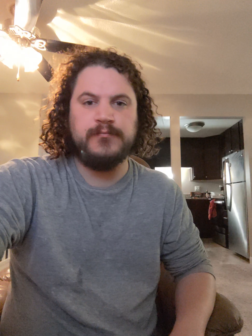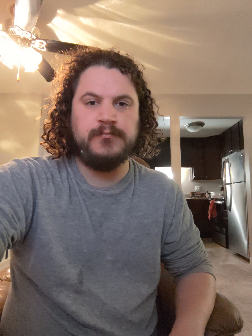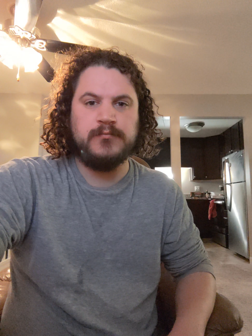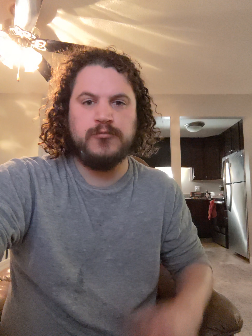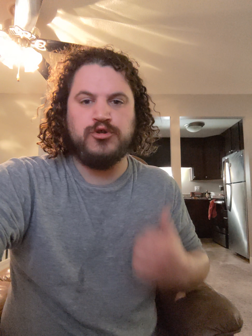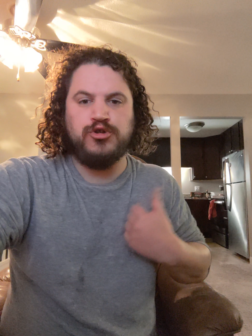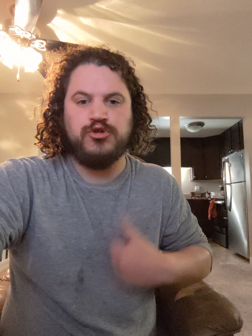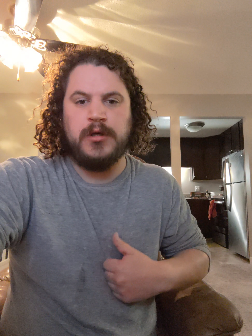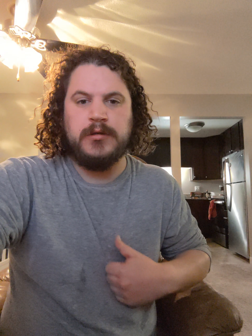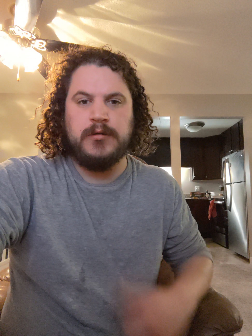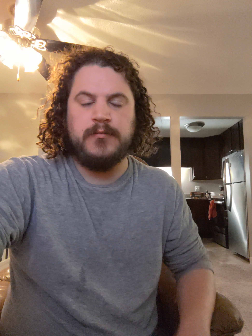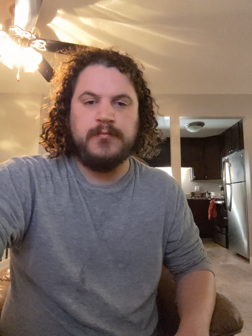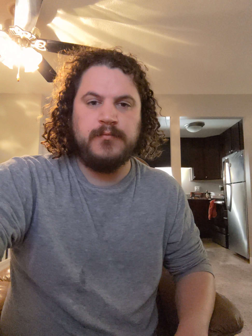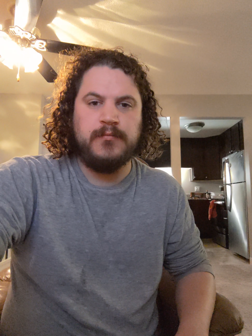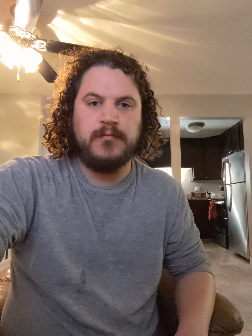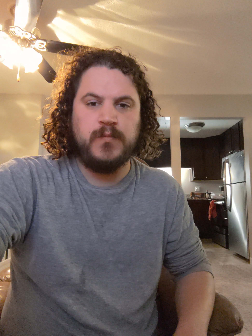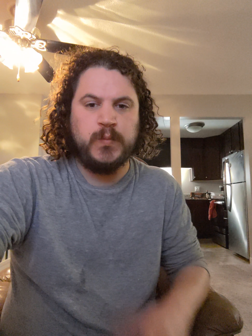jacket